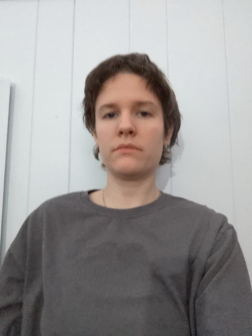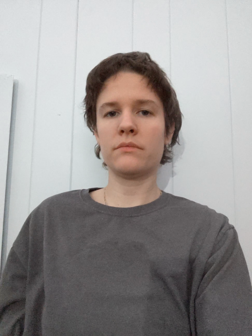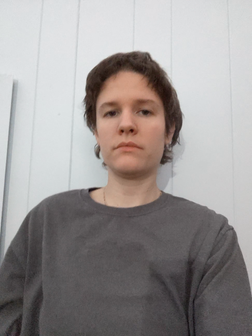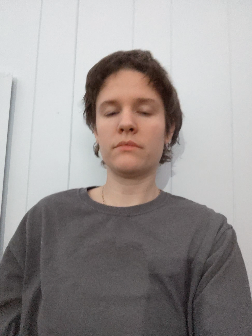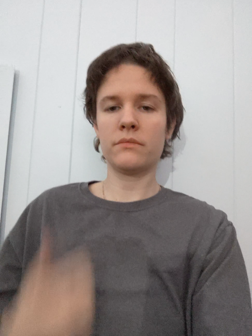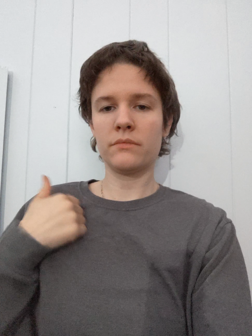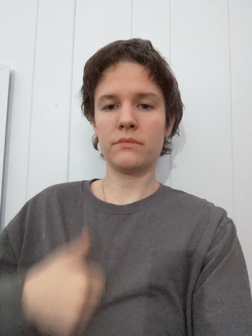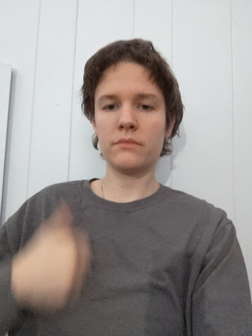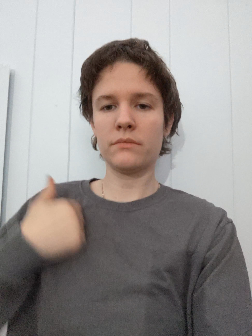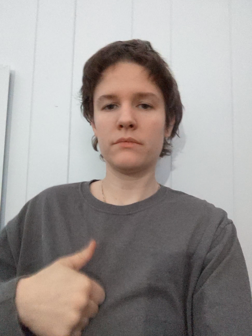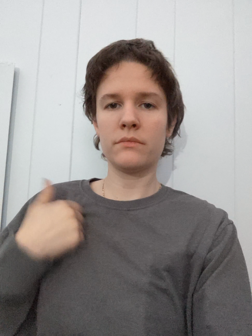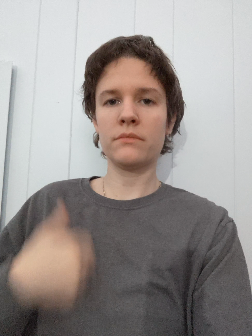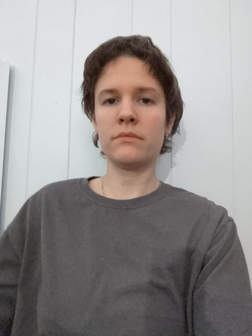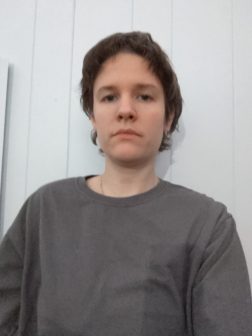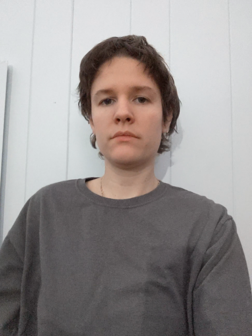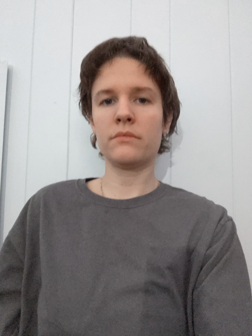bath